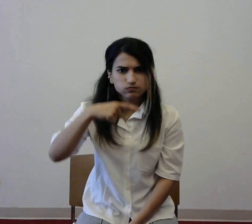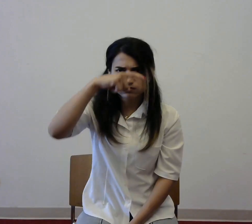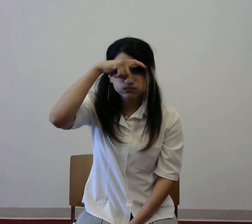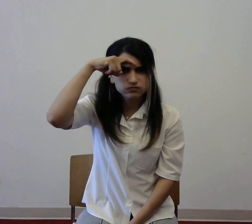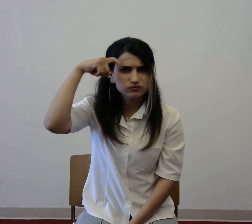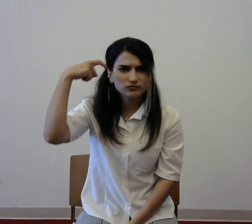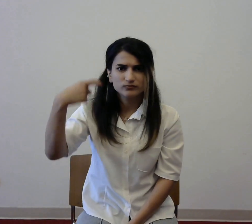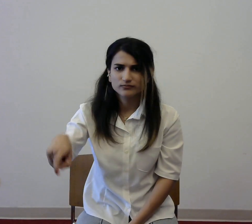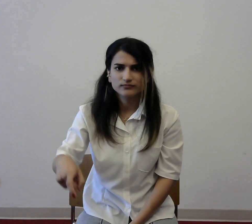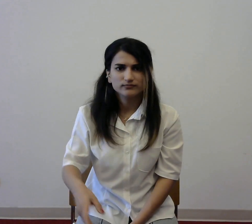isti